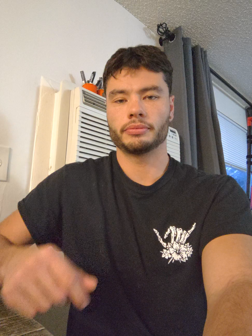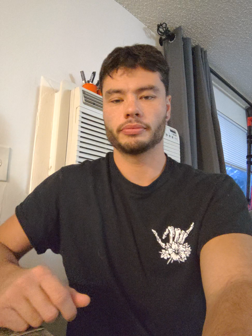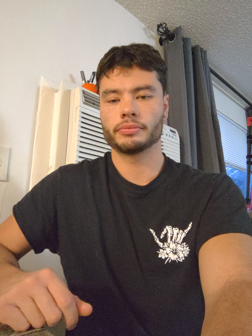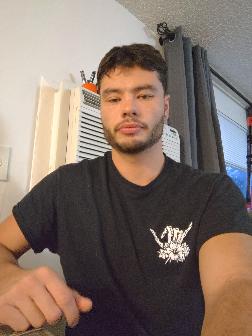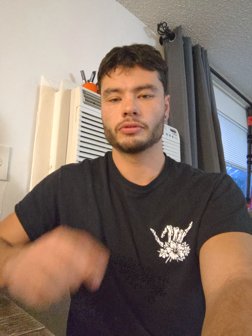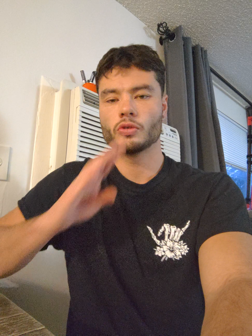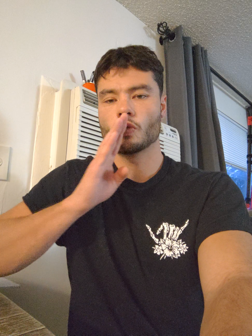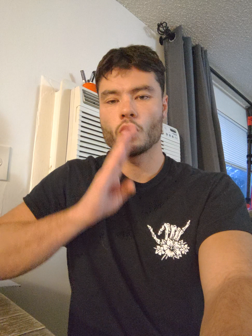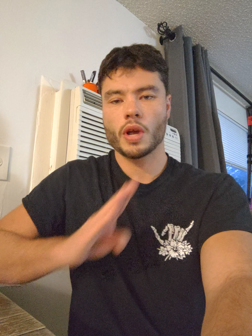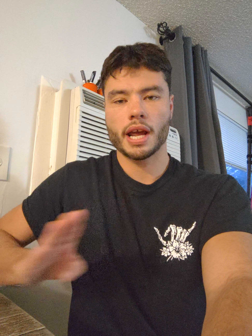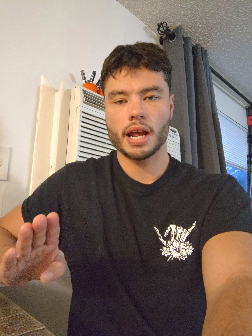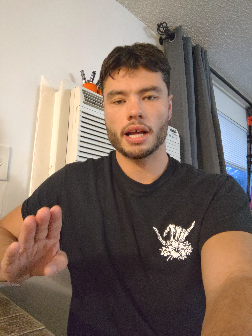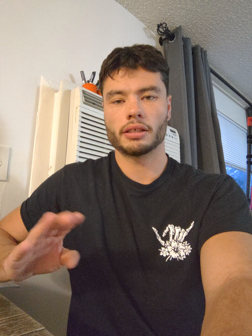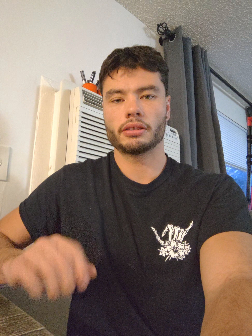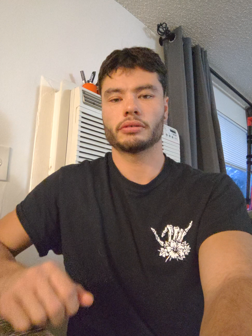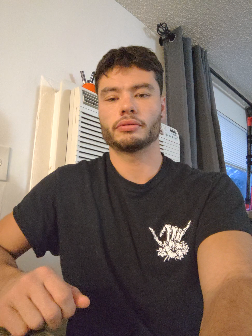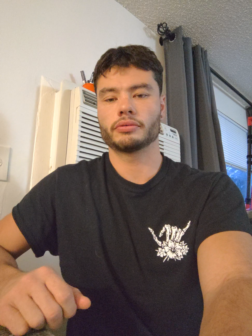quiet